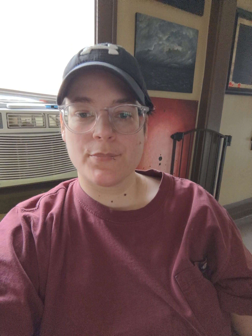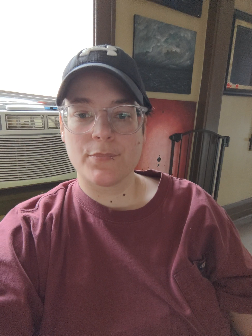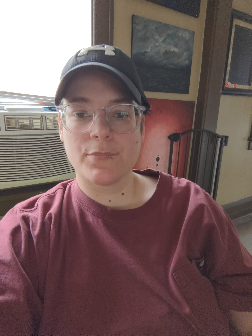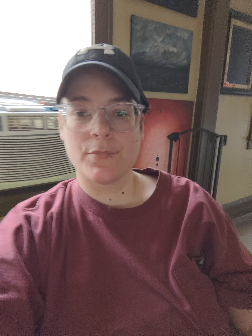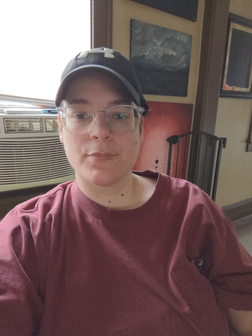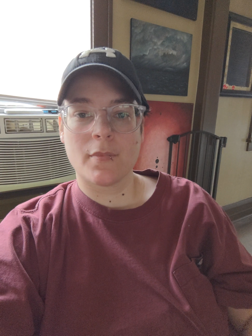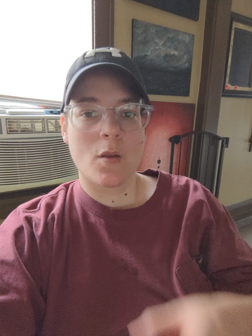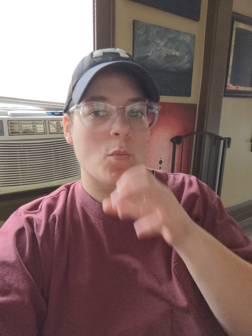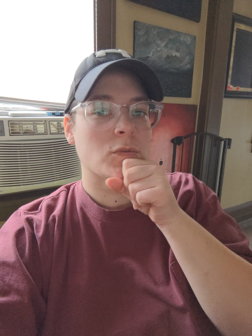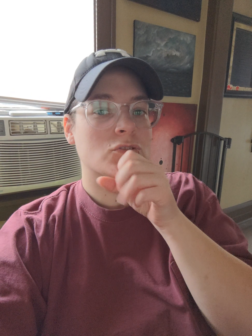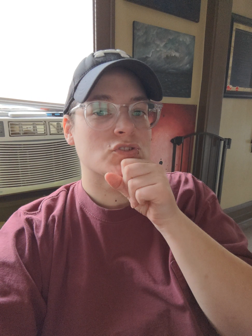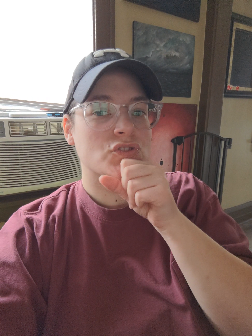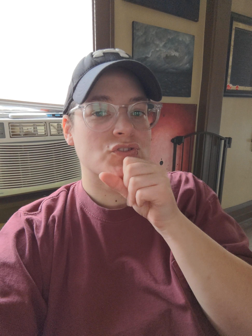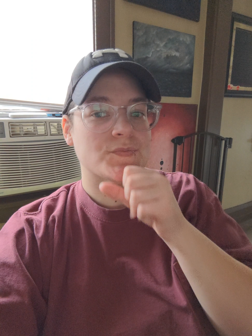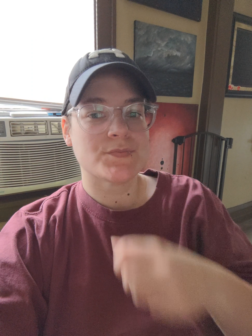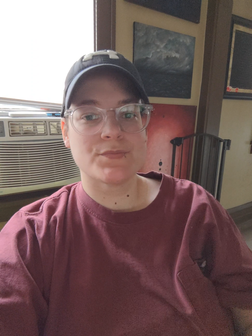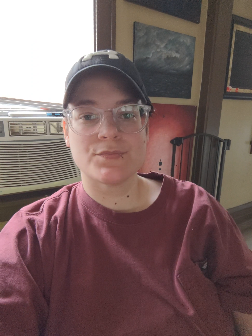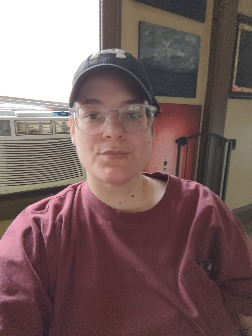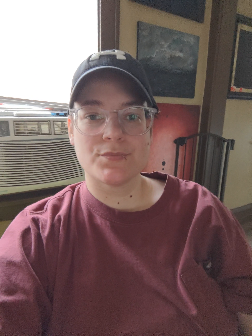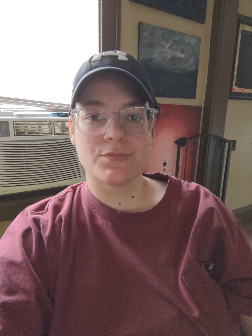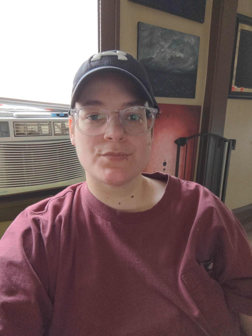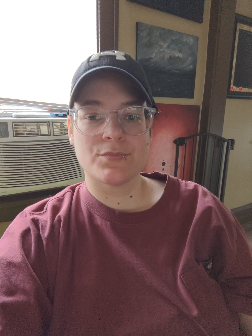orange